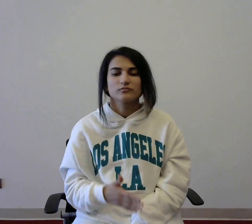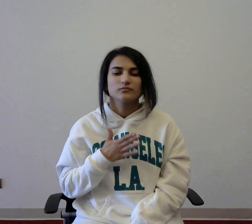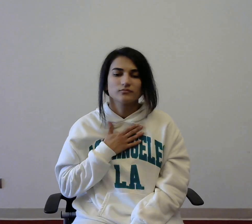mən